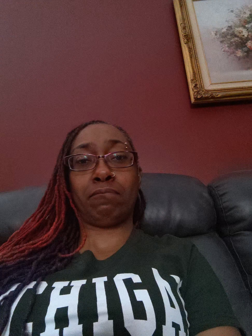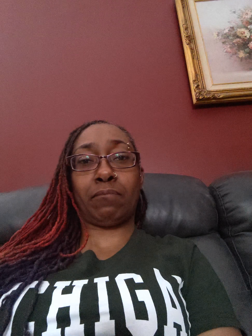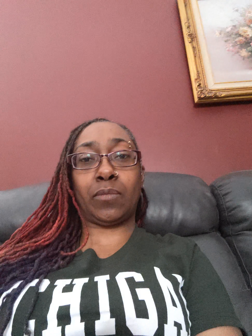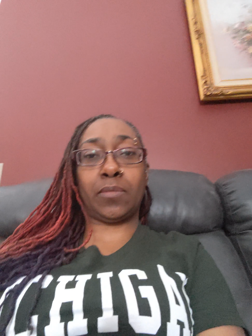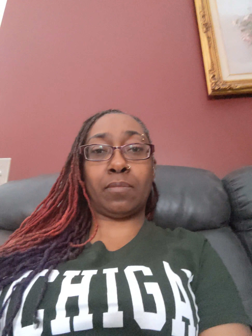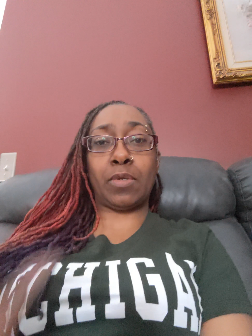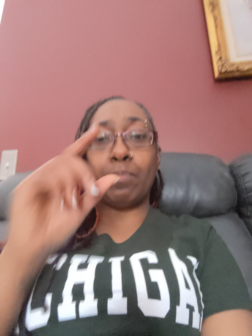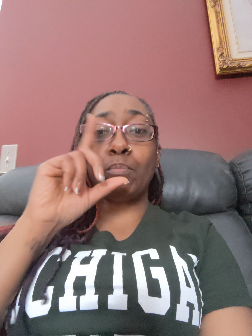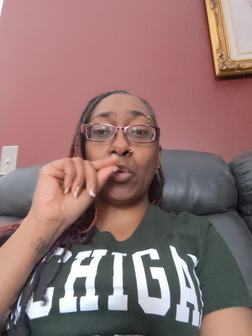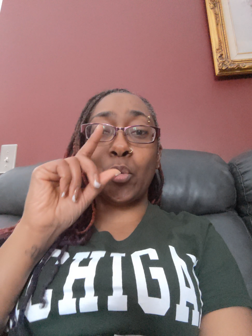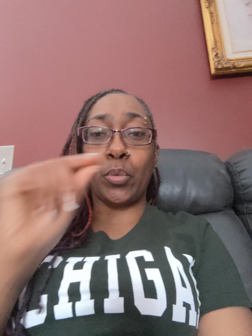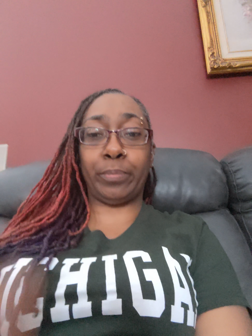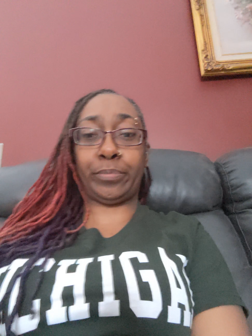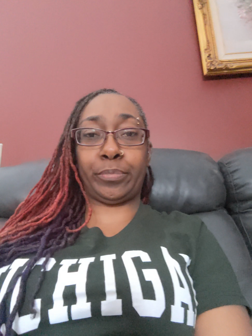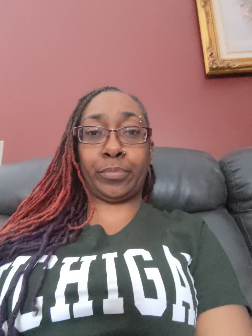bird